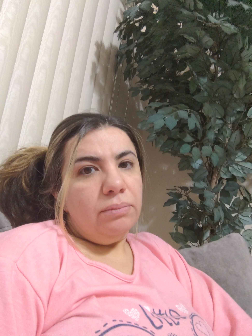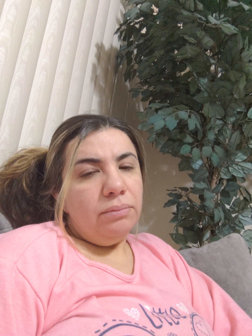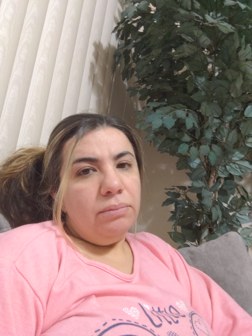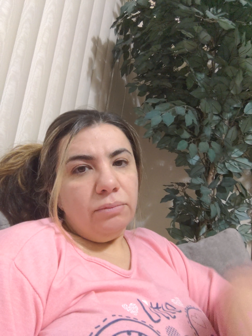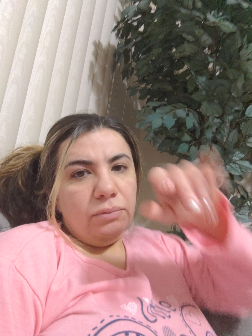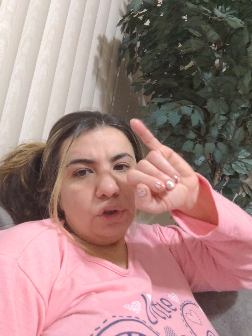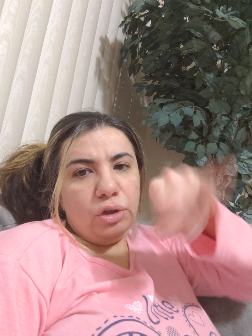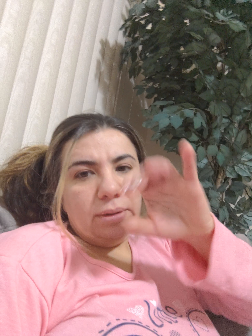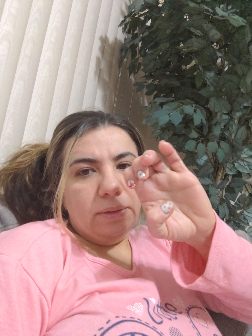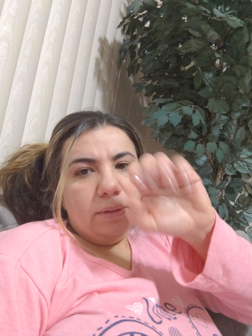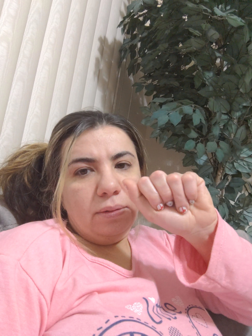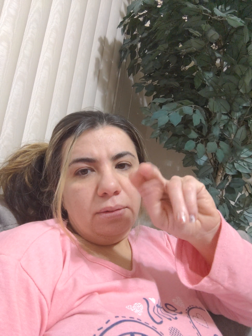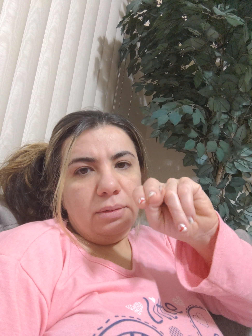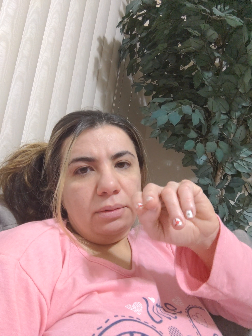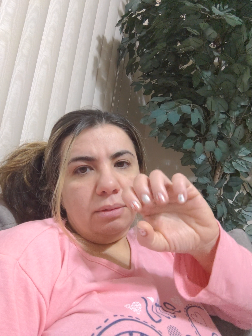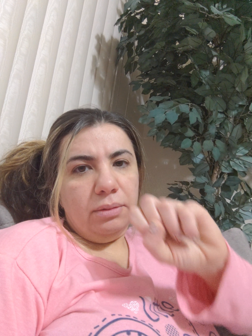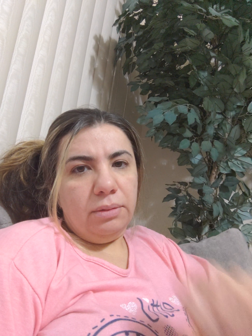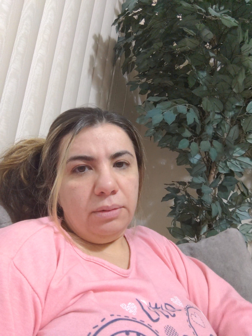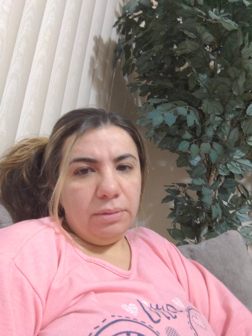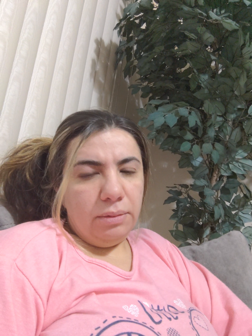jeans